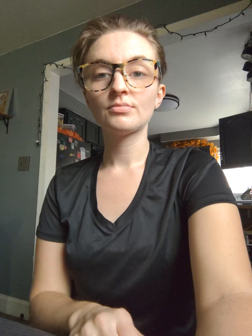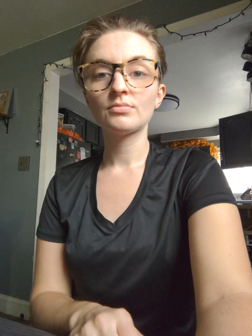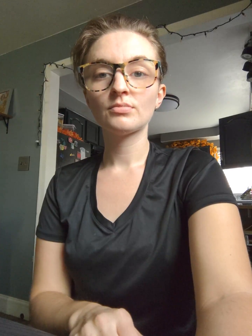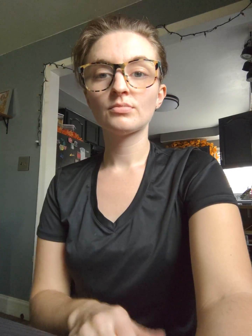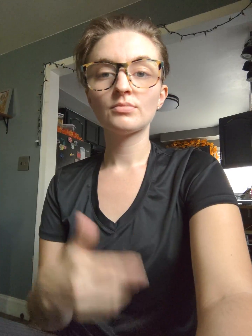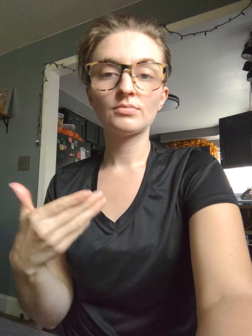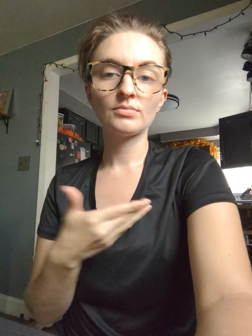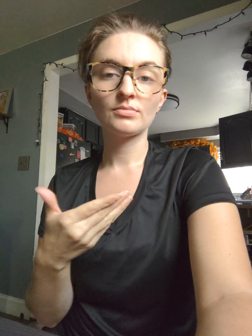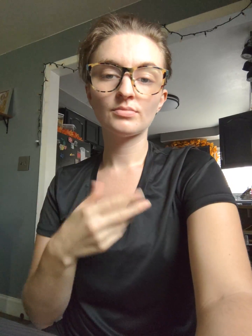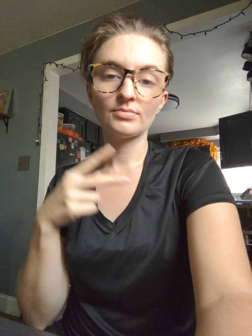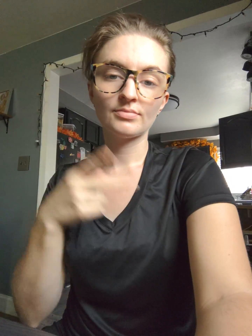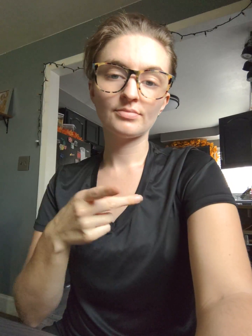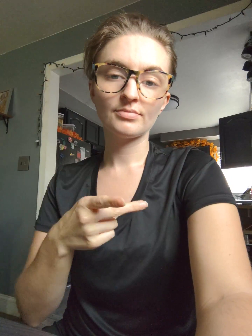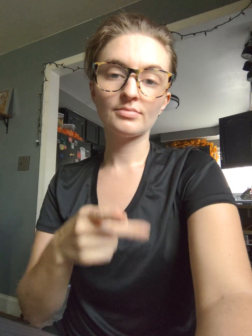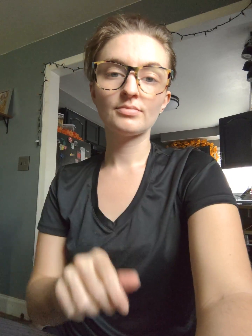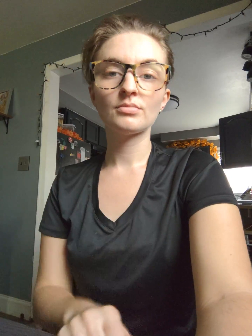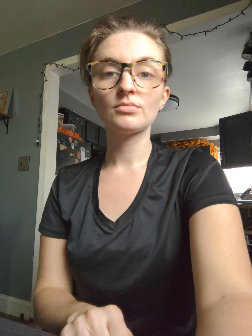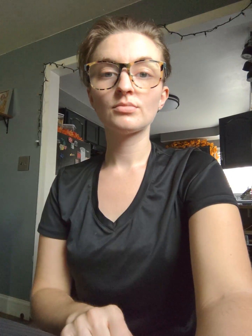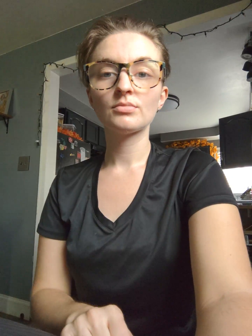babysitter